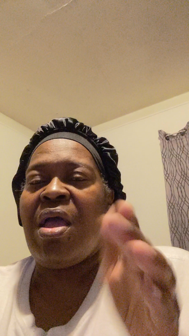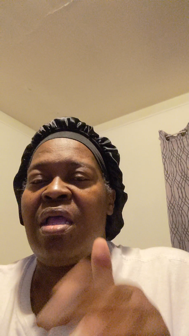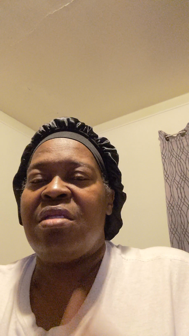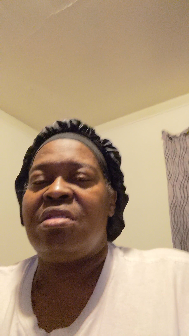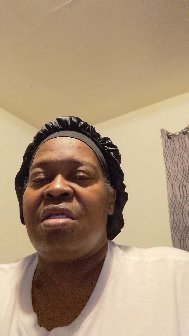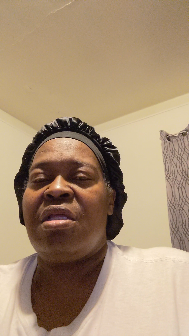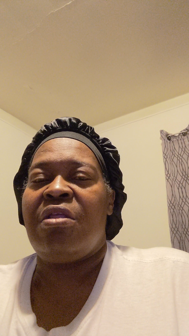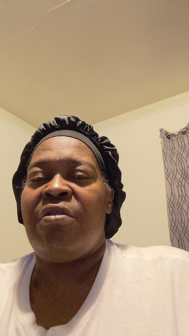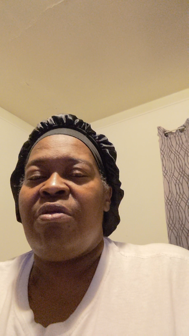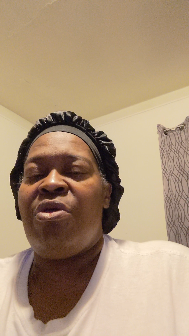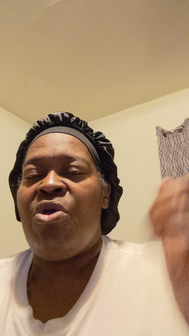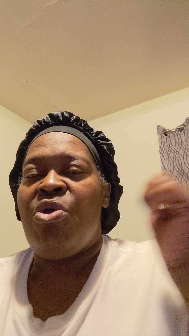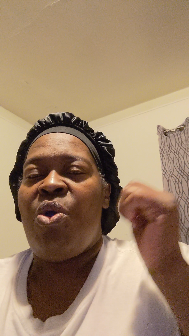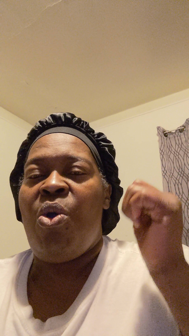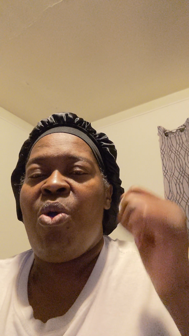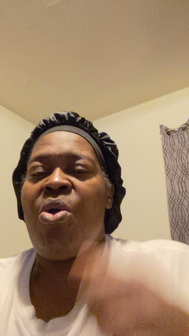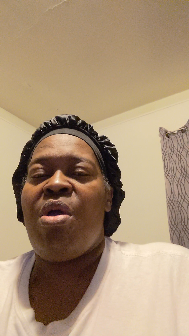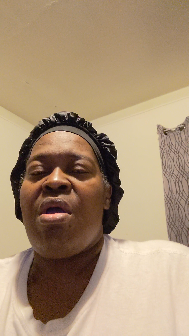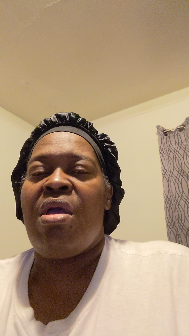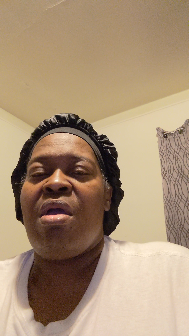cold